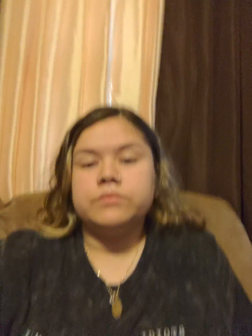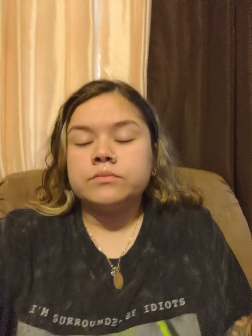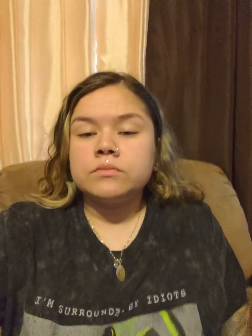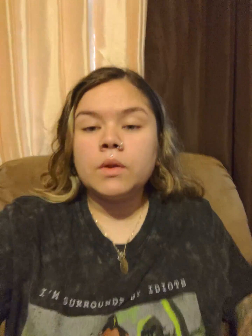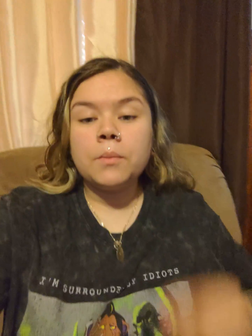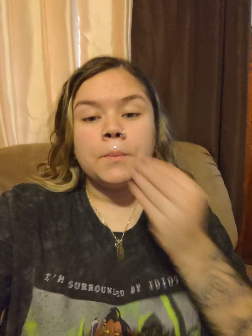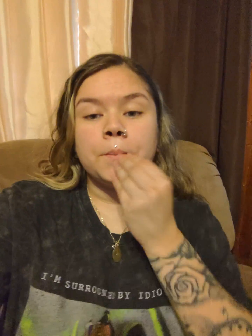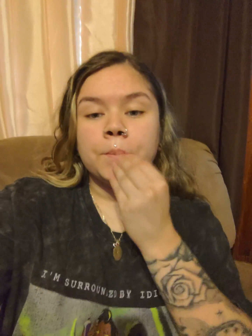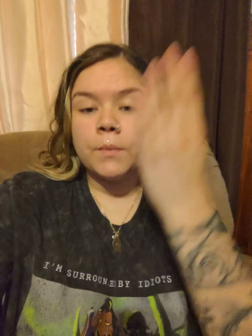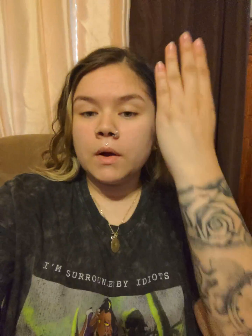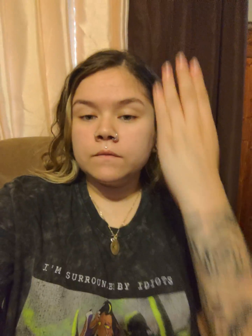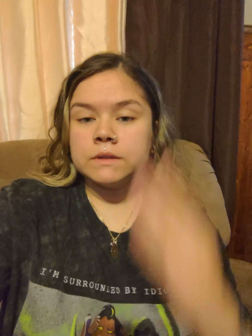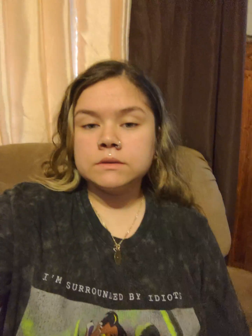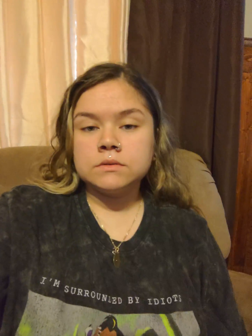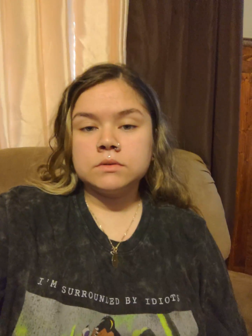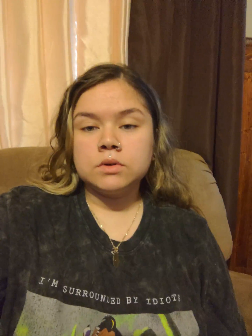breakfast